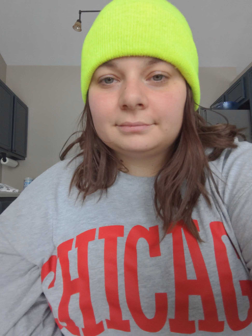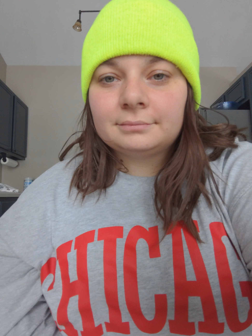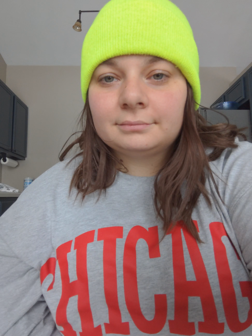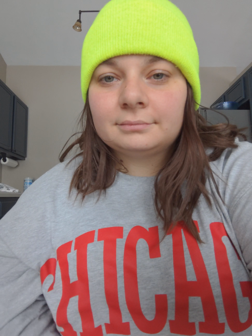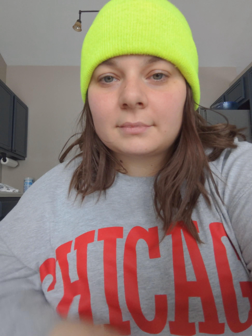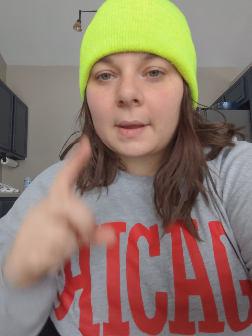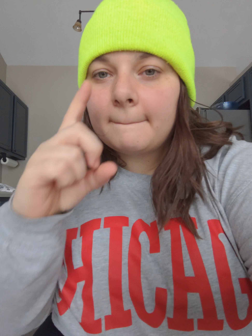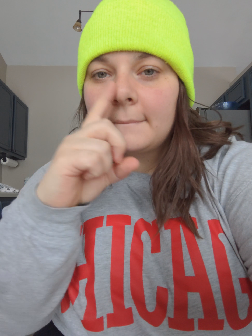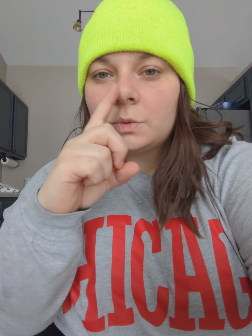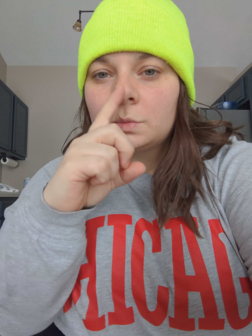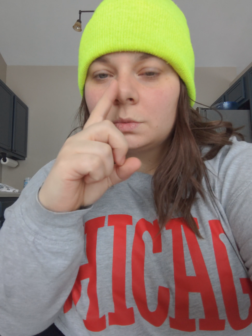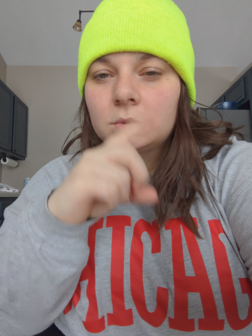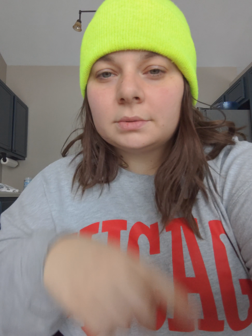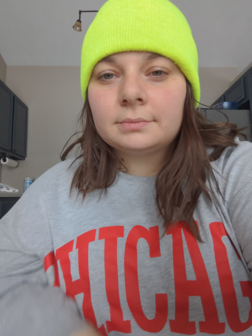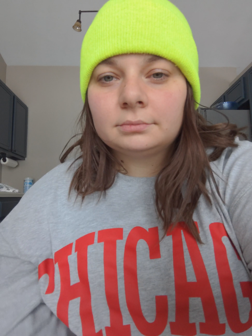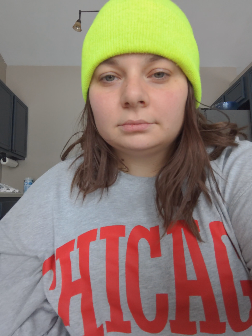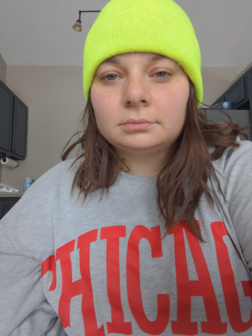mouse